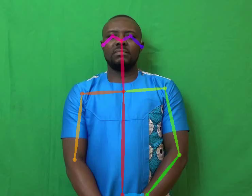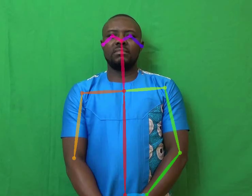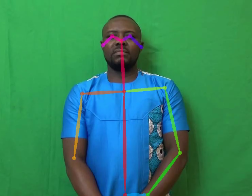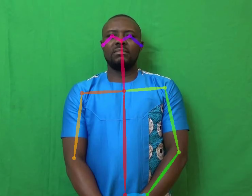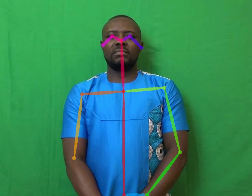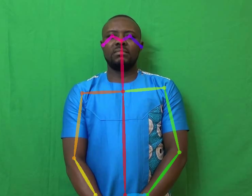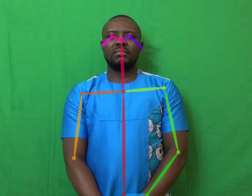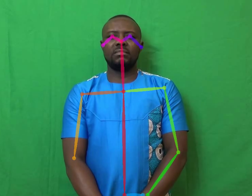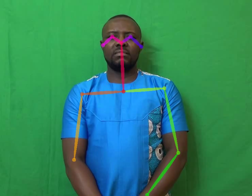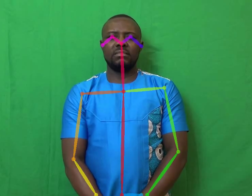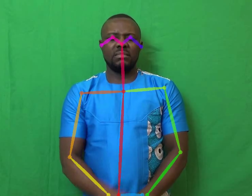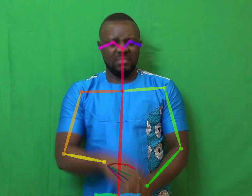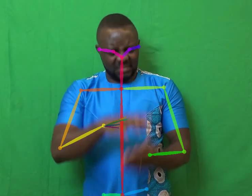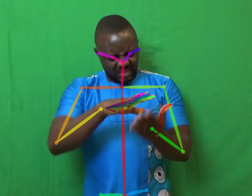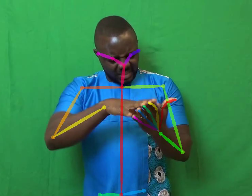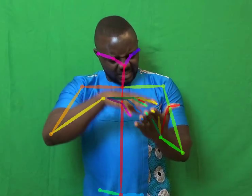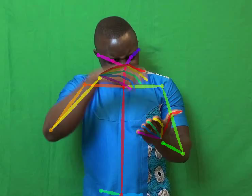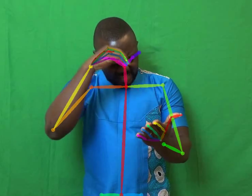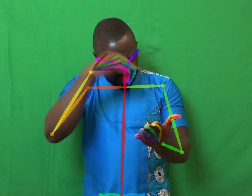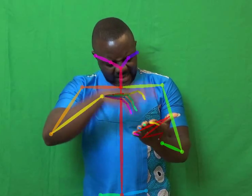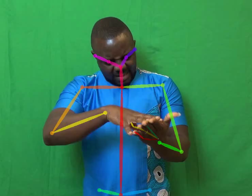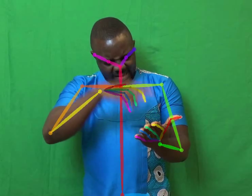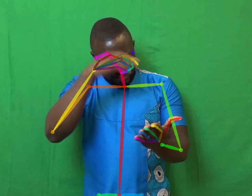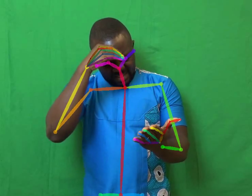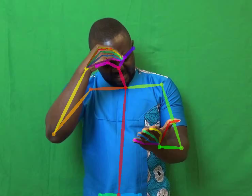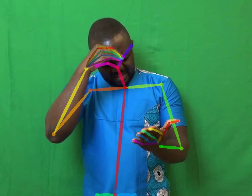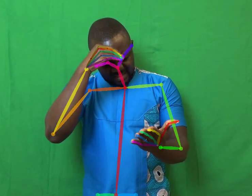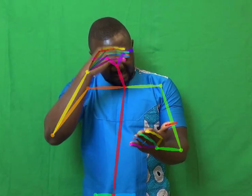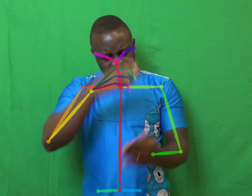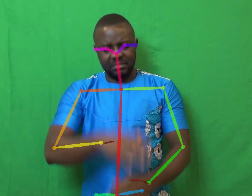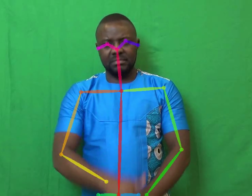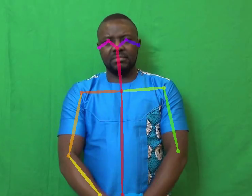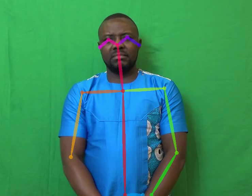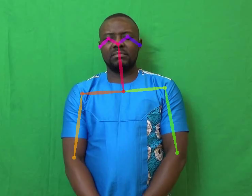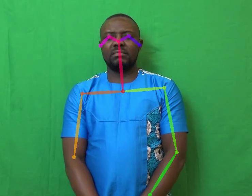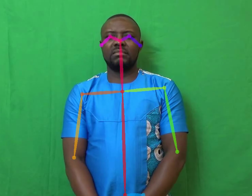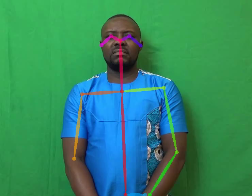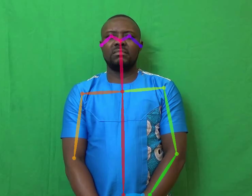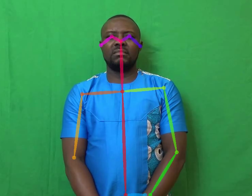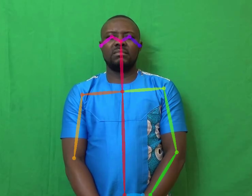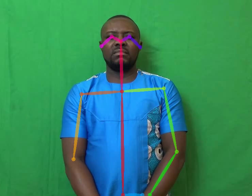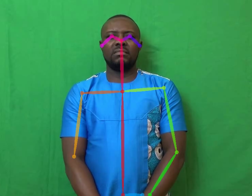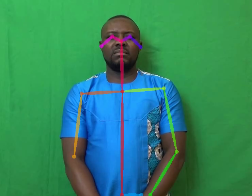learn